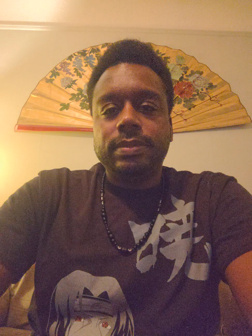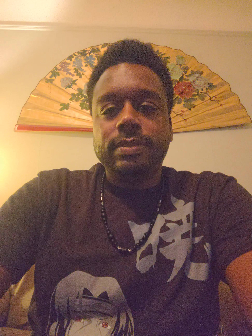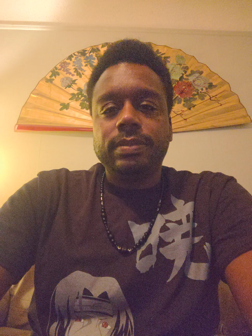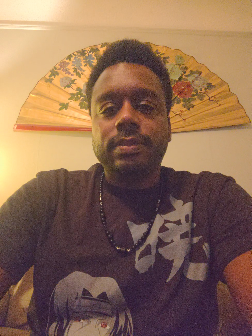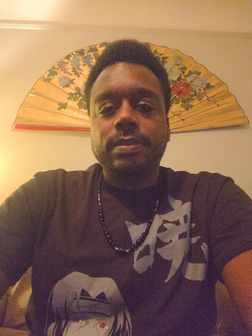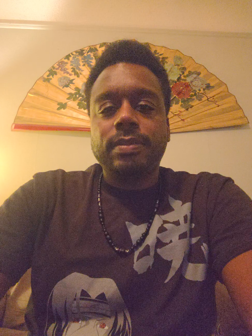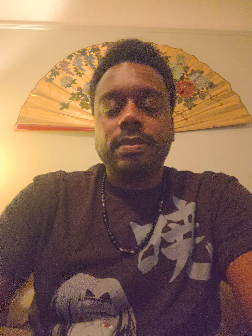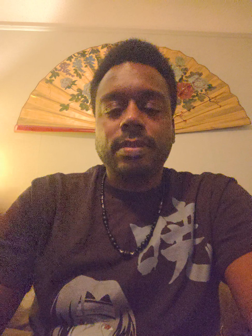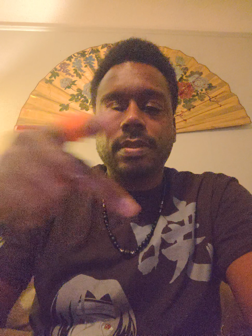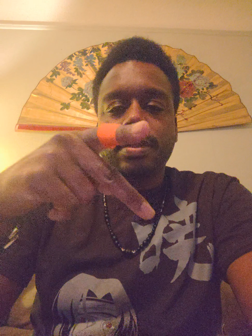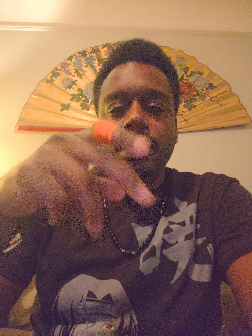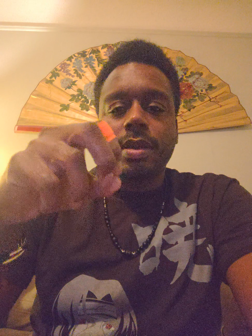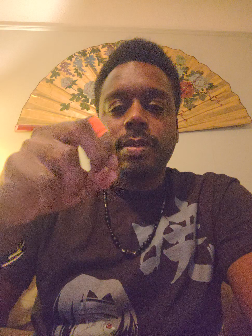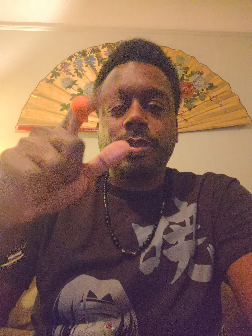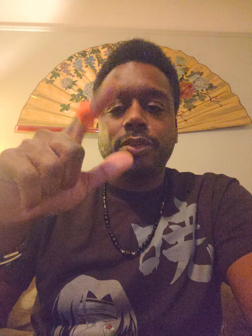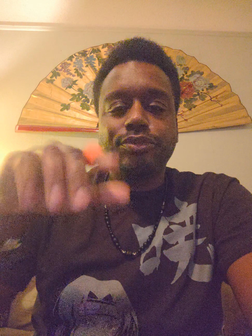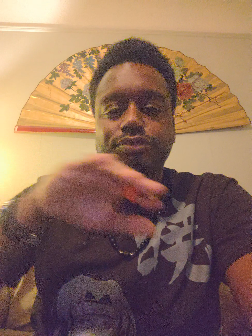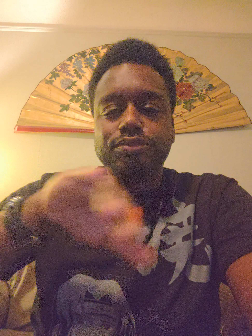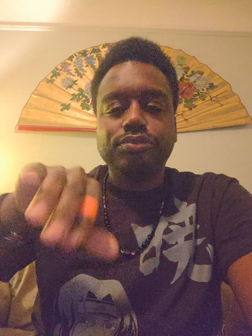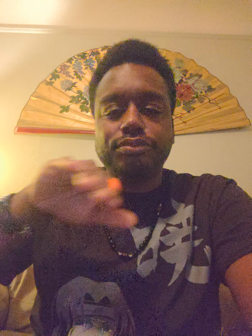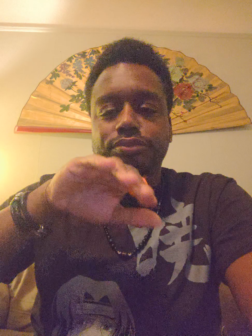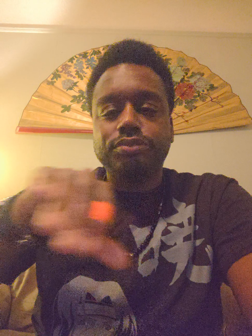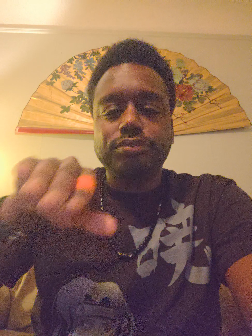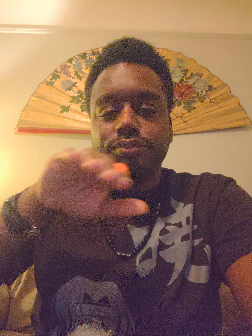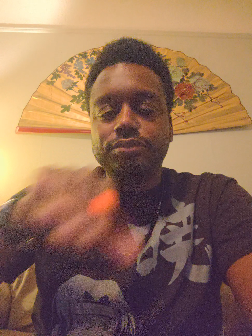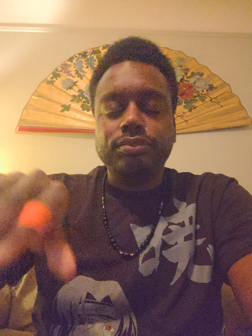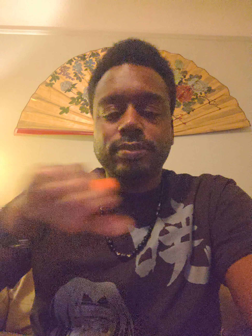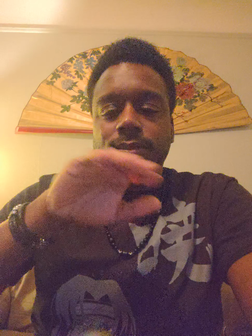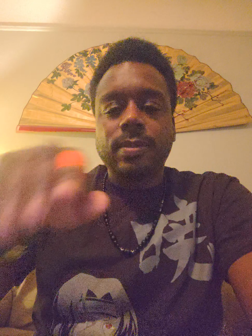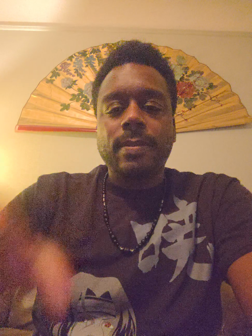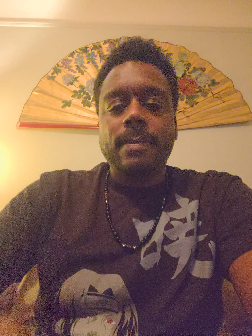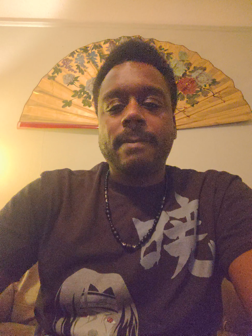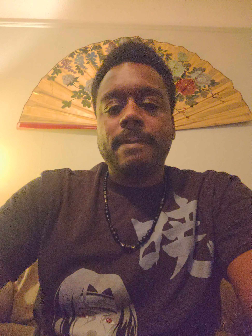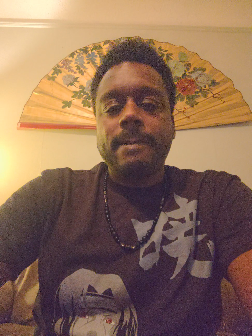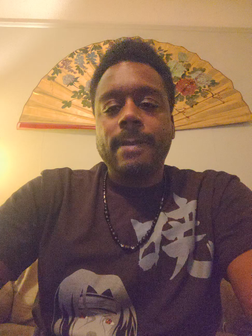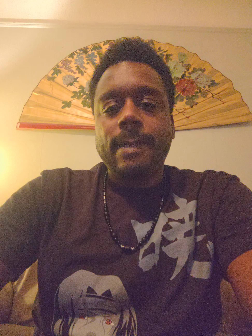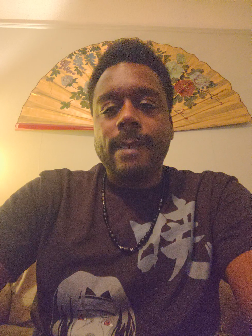pool